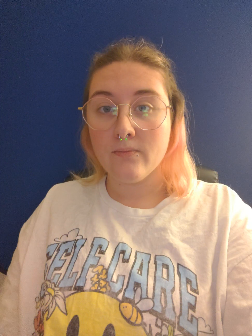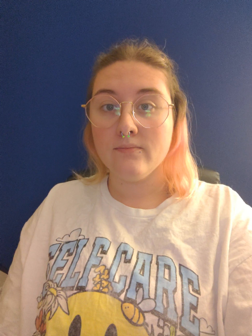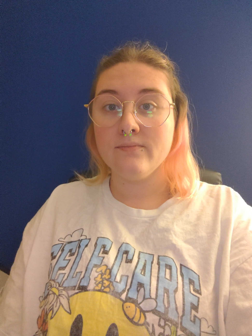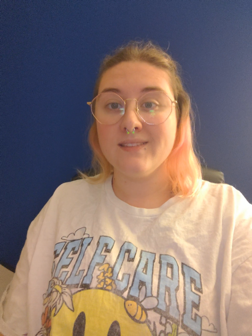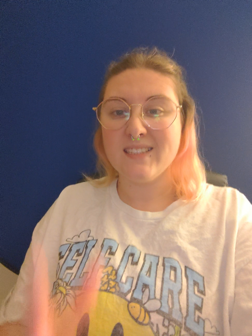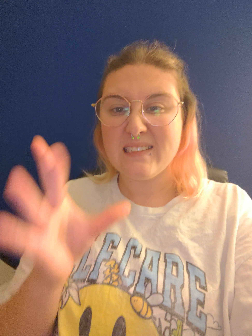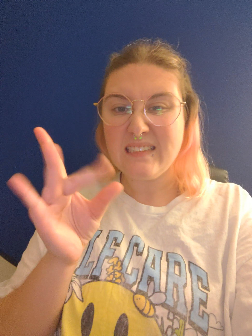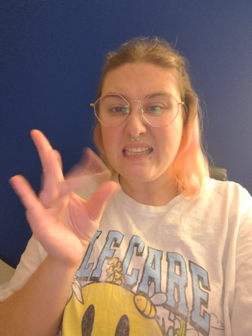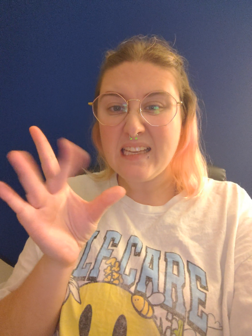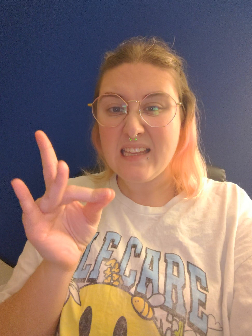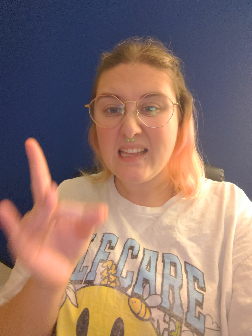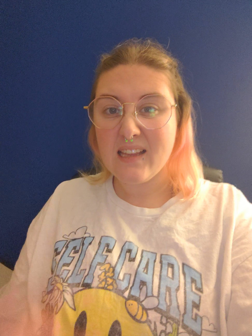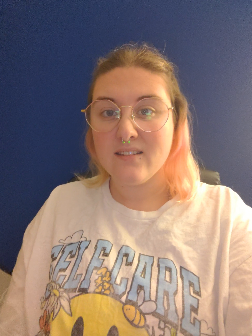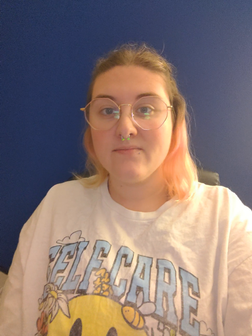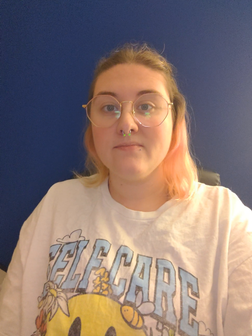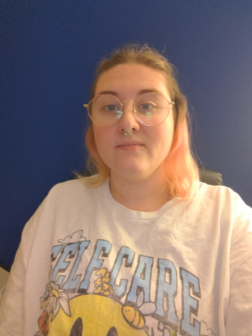sticky